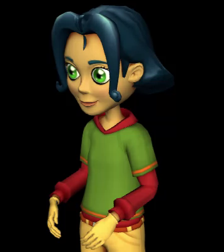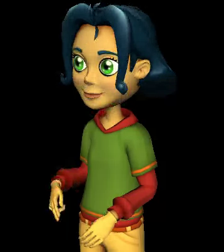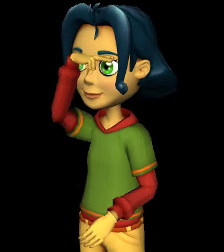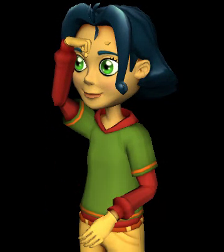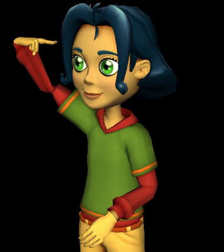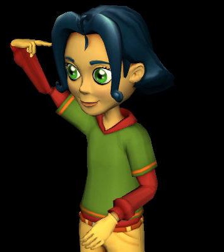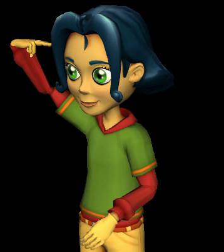أسود